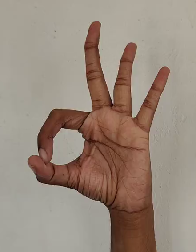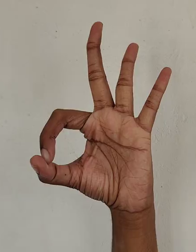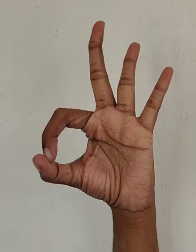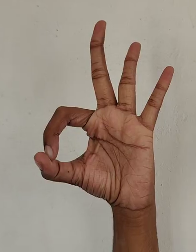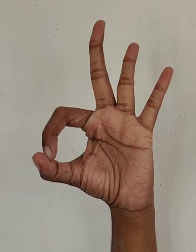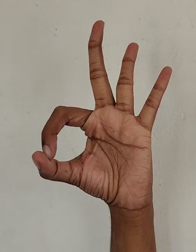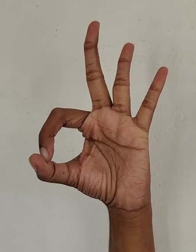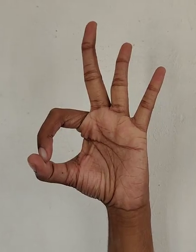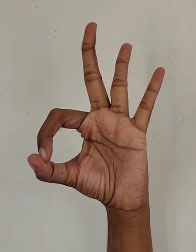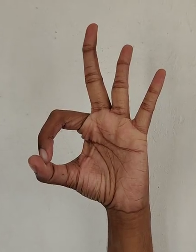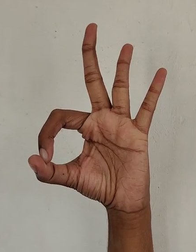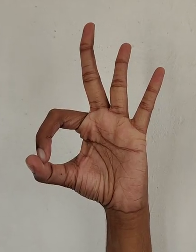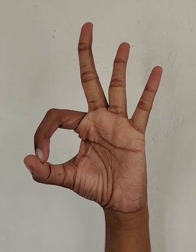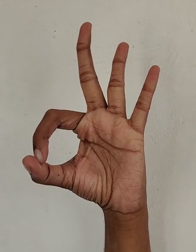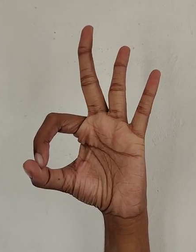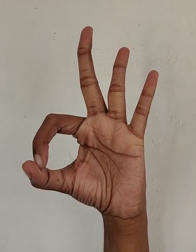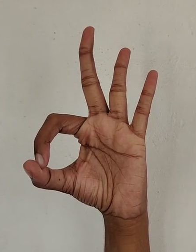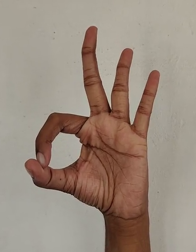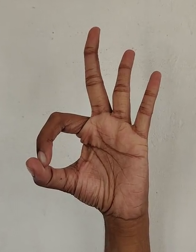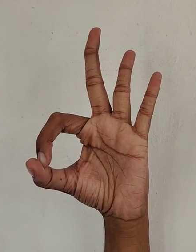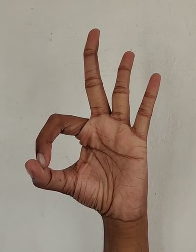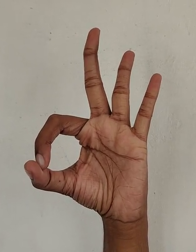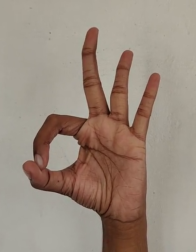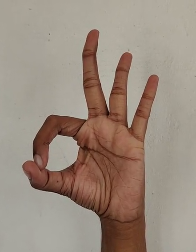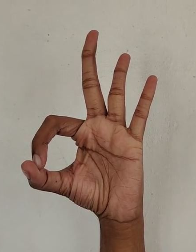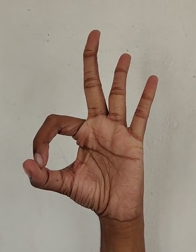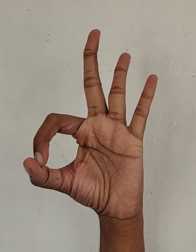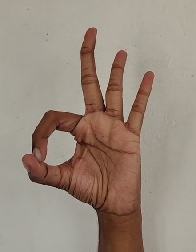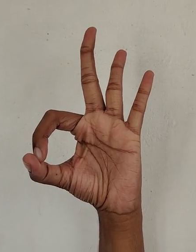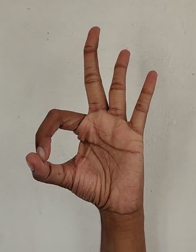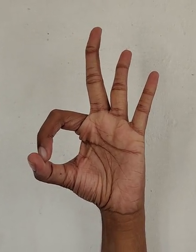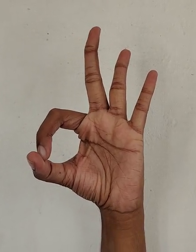ഒ